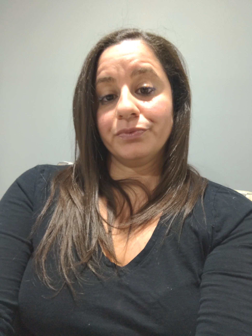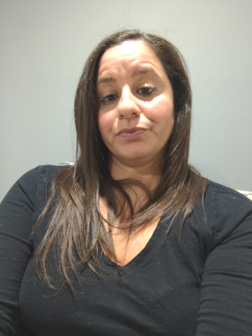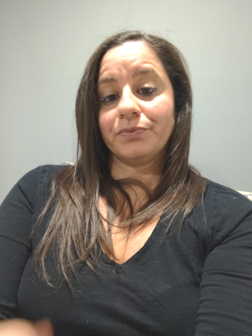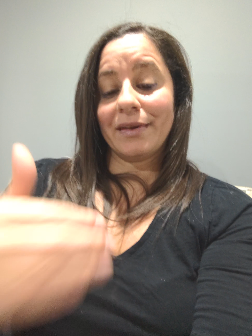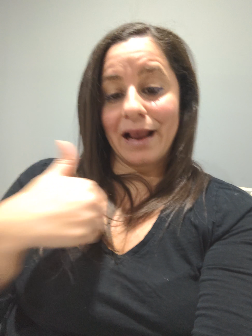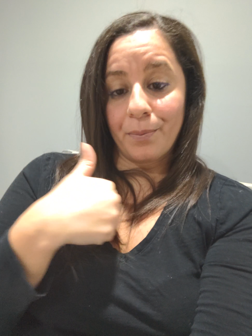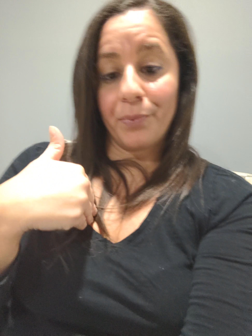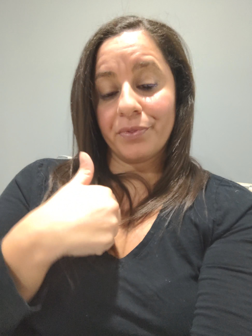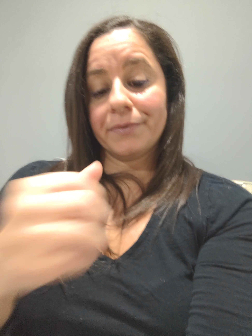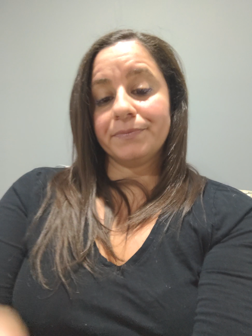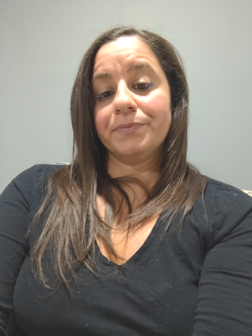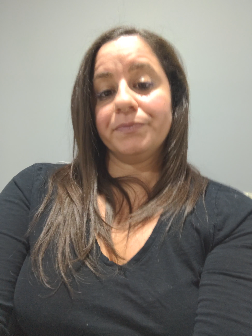animal